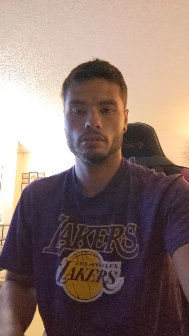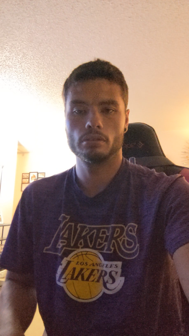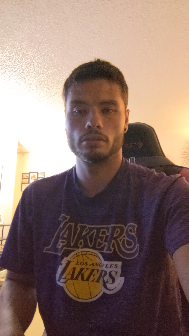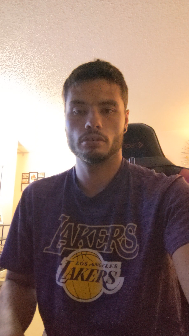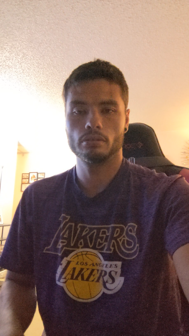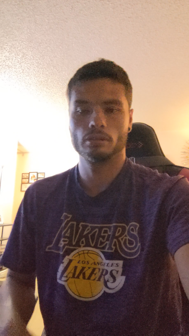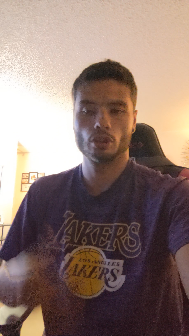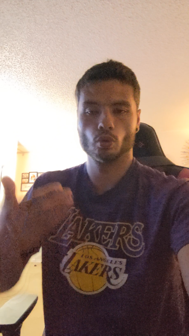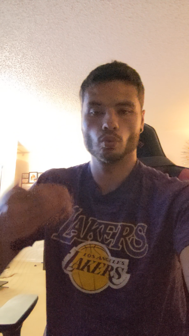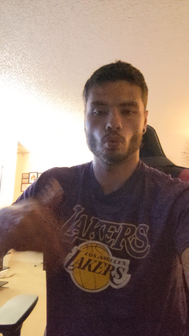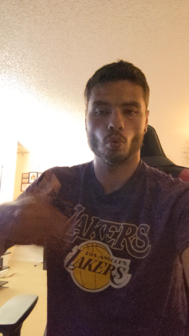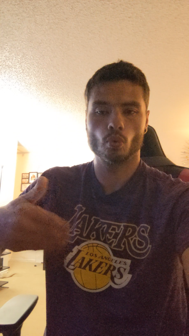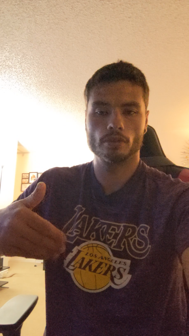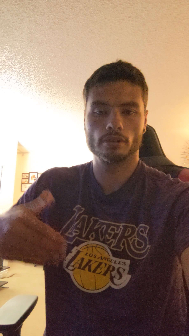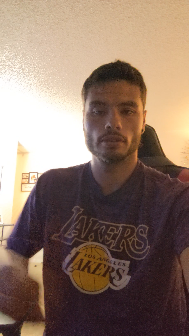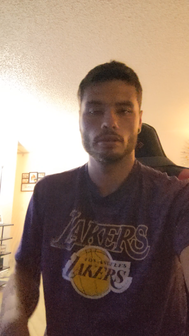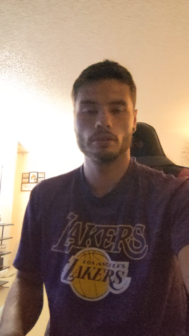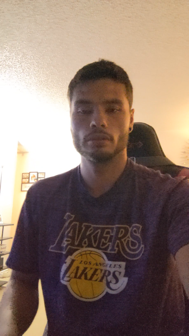shorts